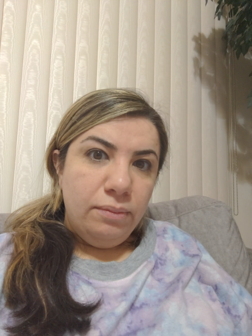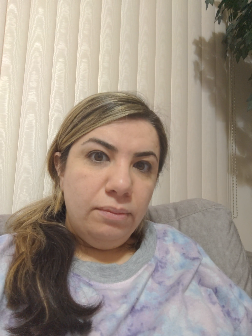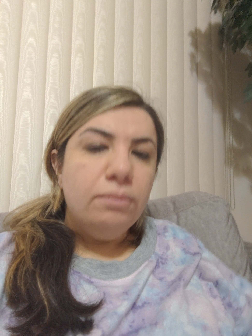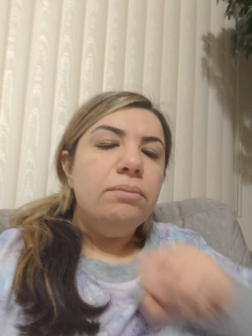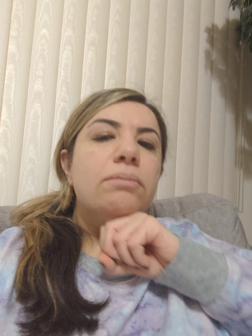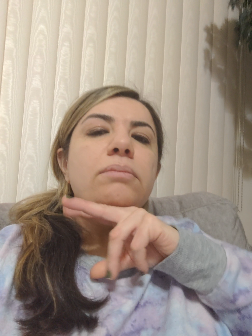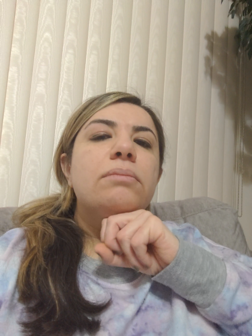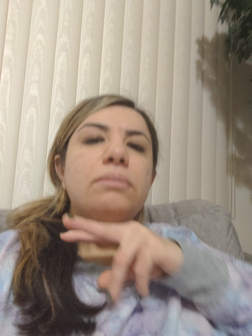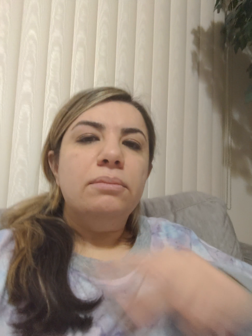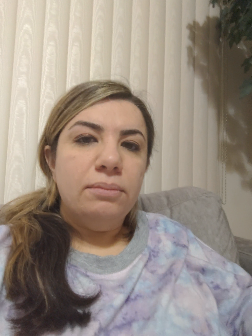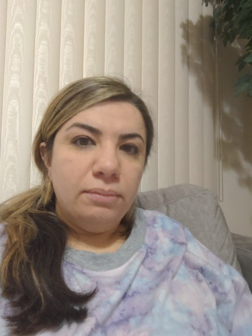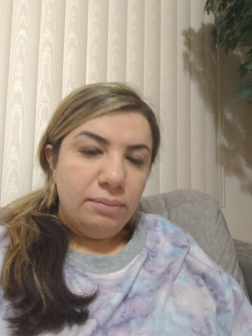frog